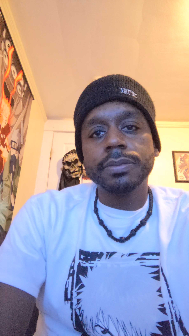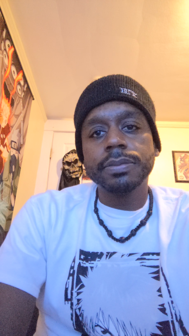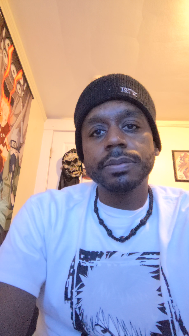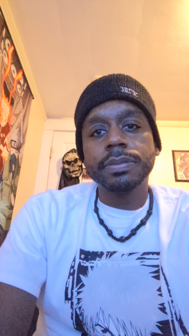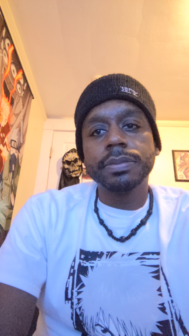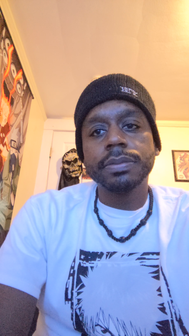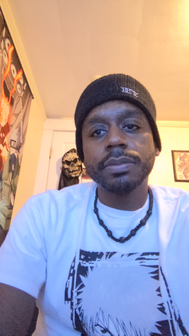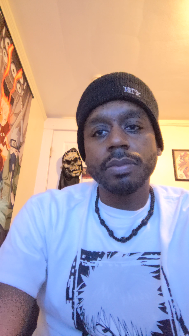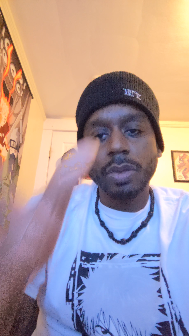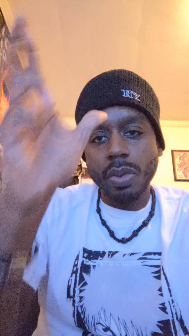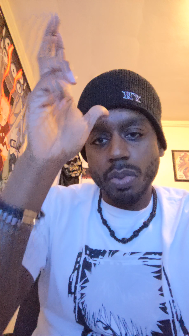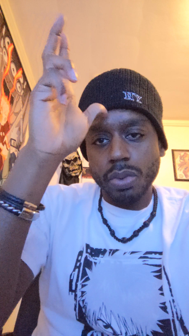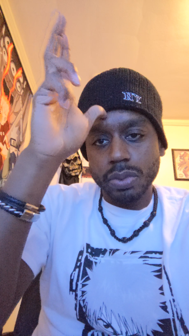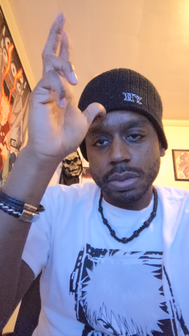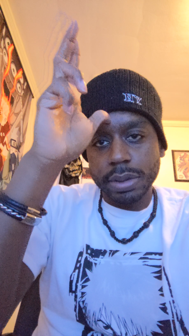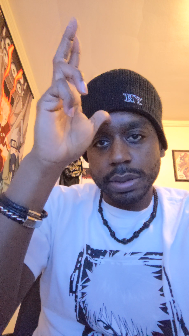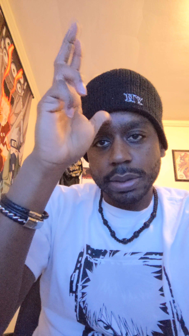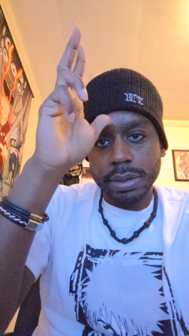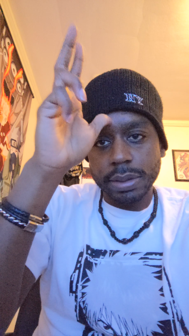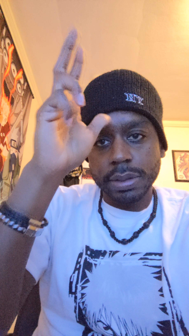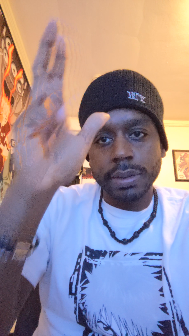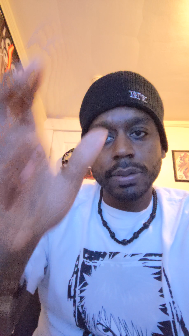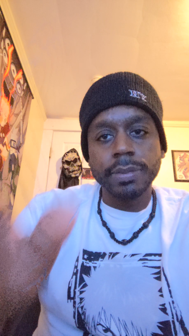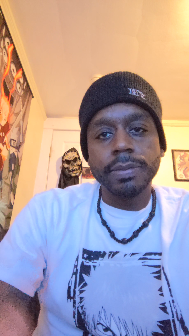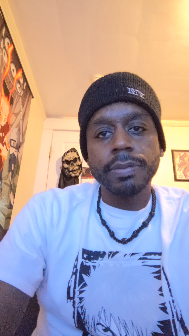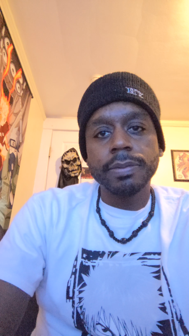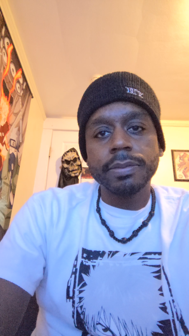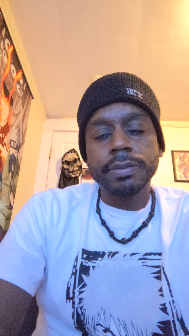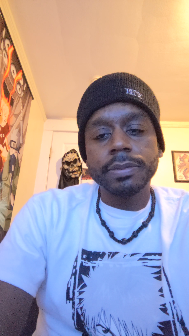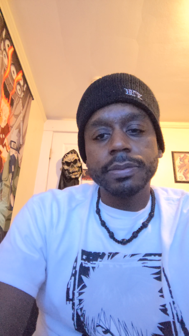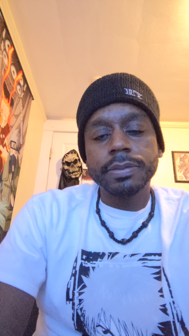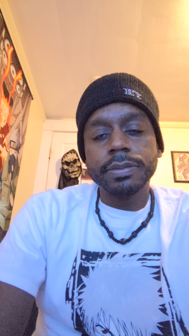rooster